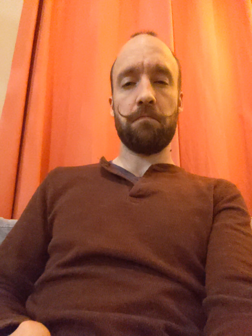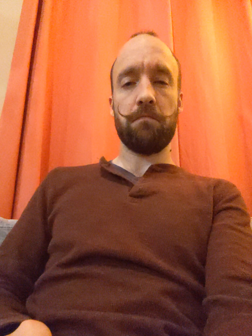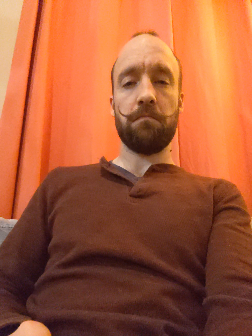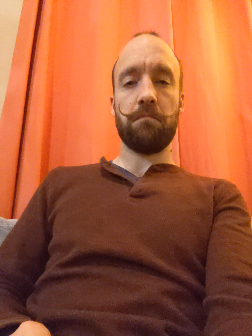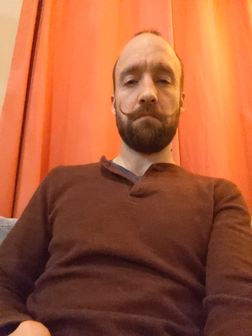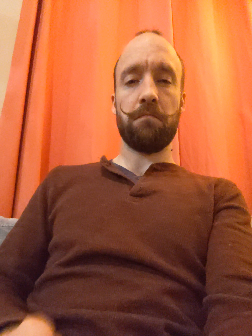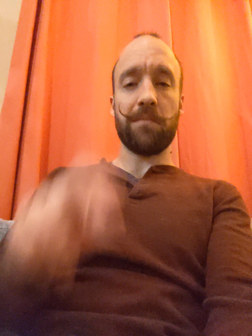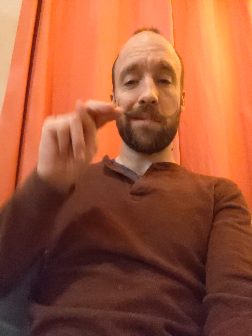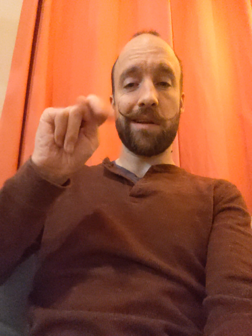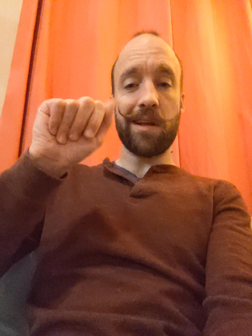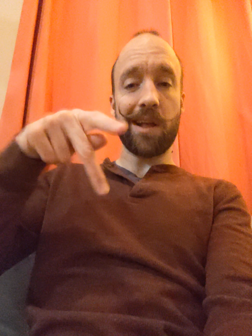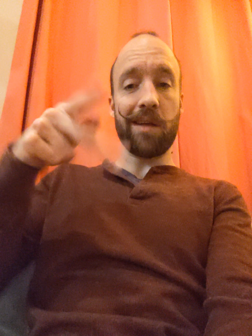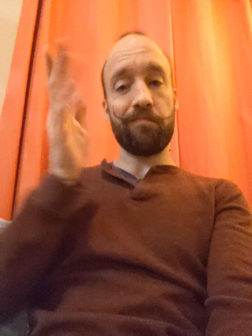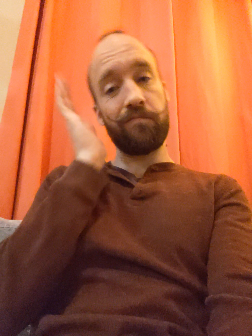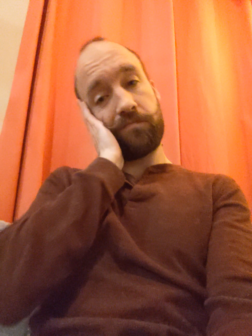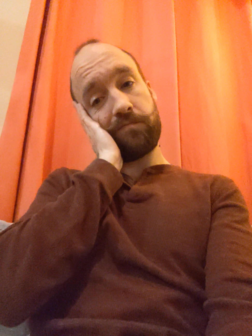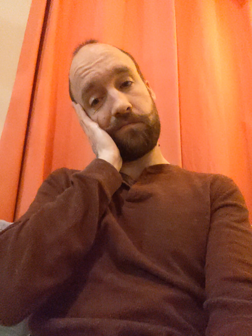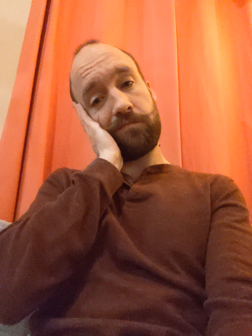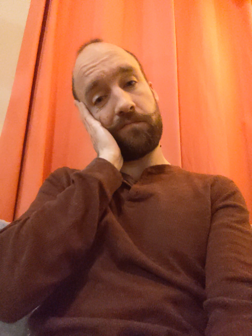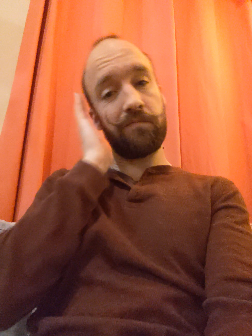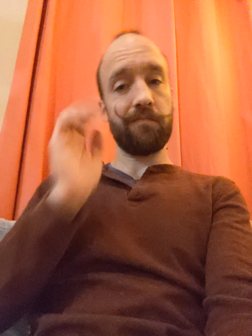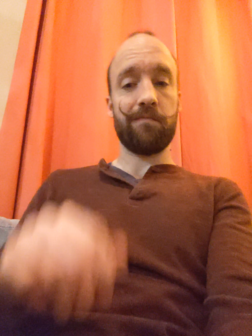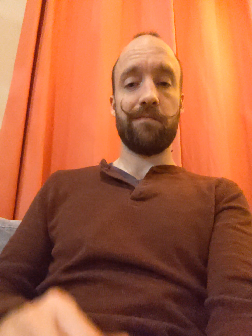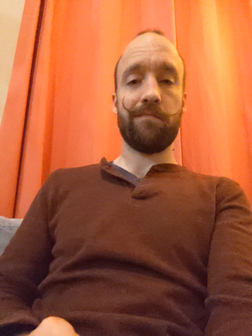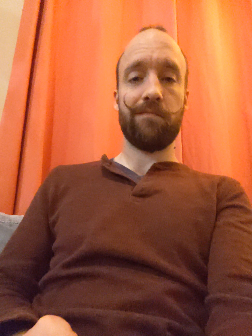nap